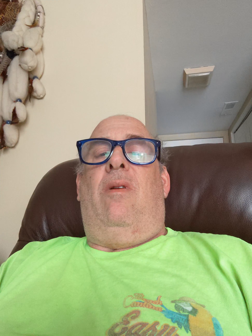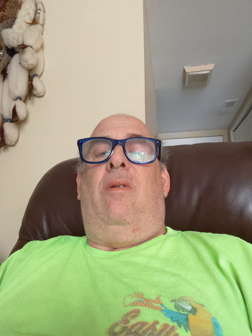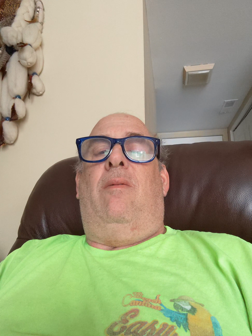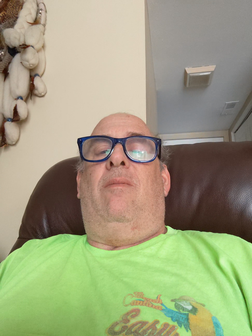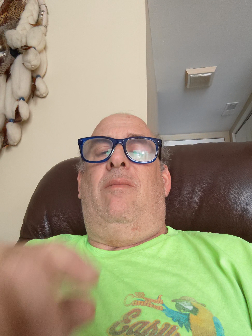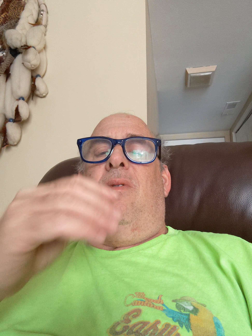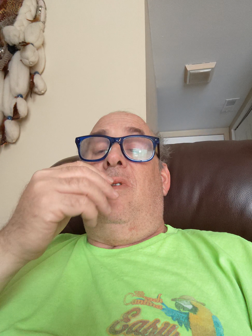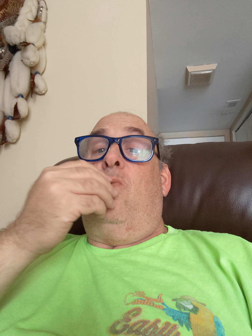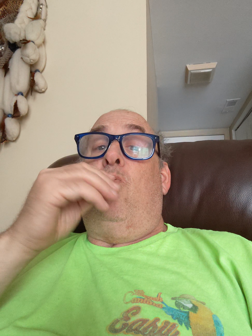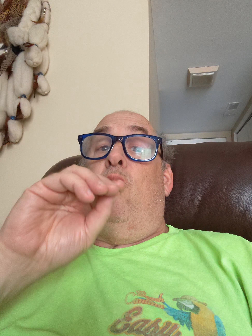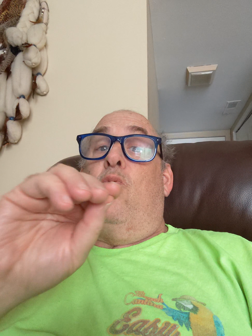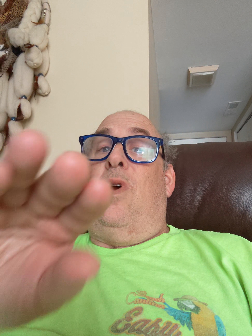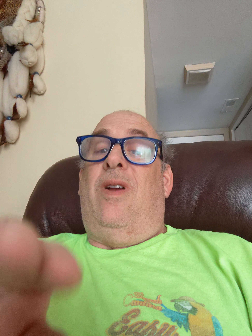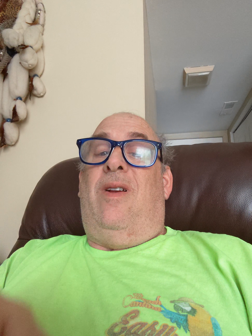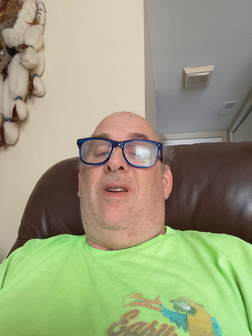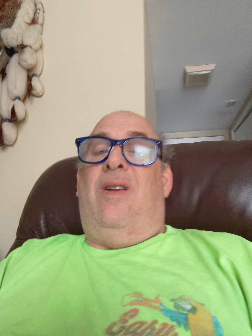kiss